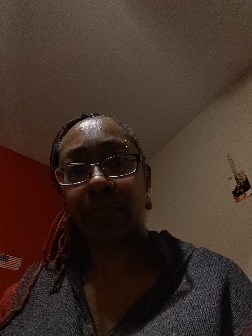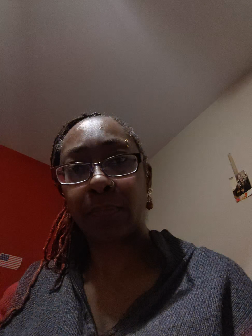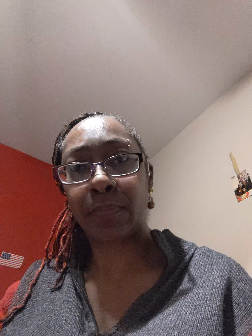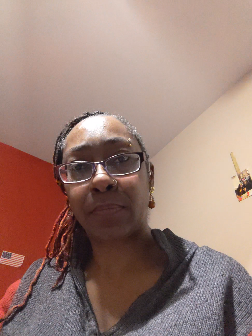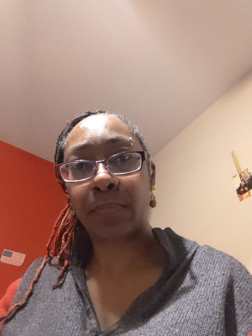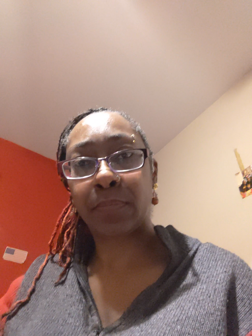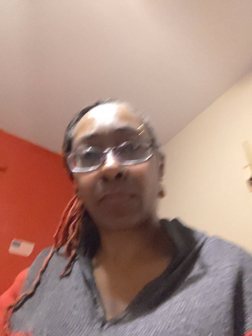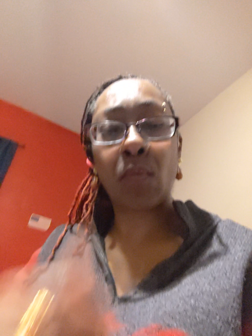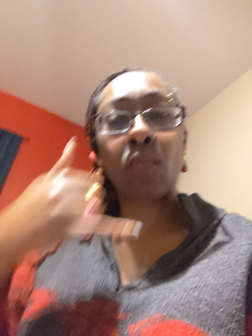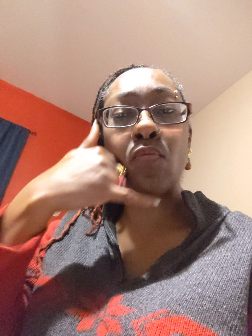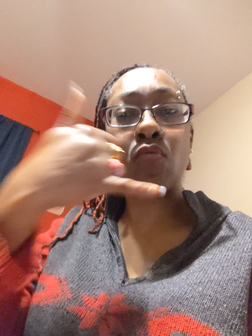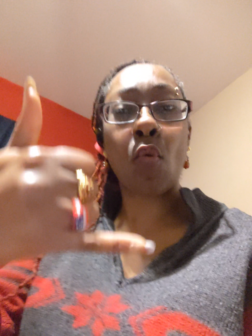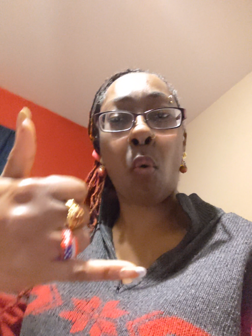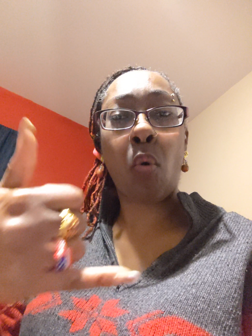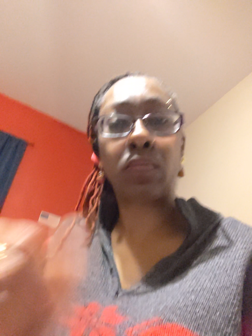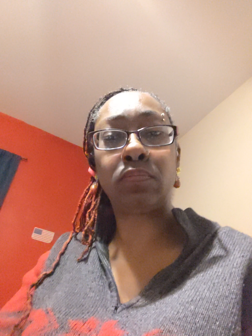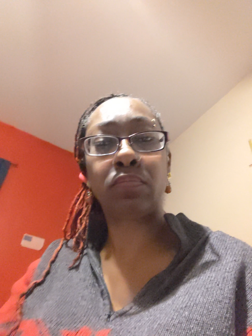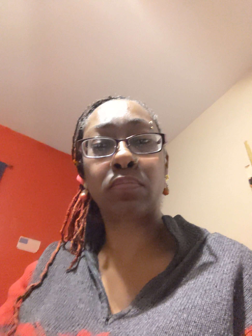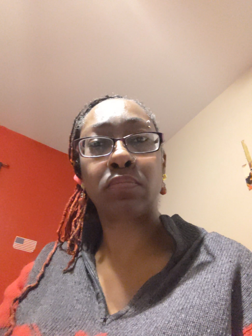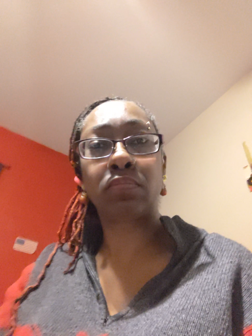call on the phone